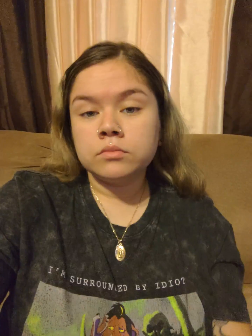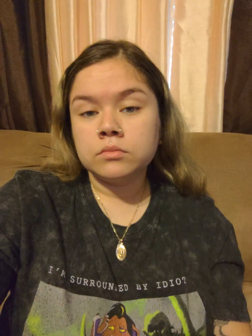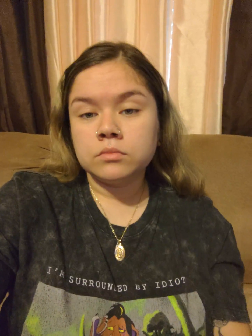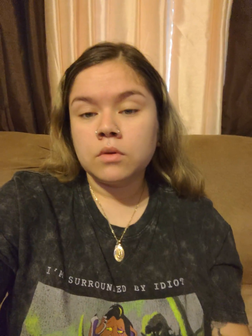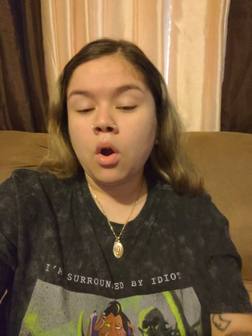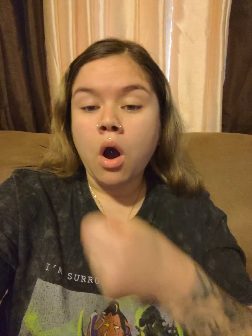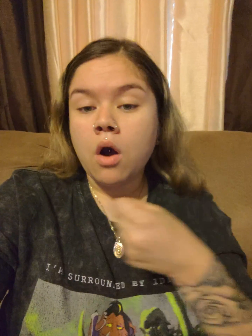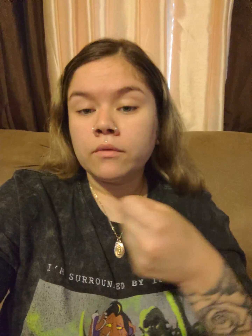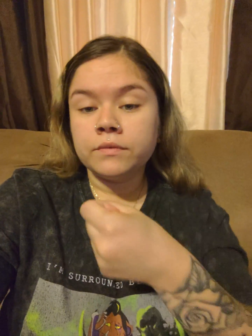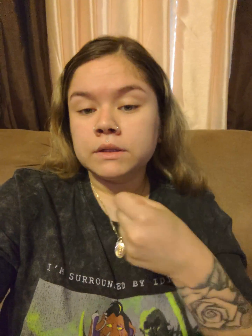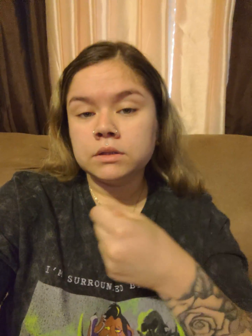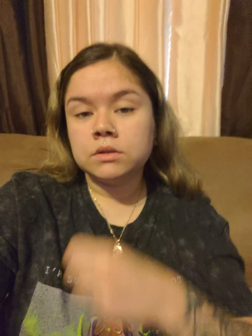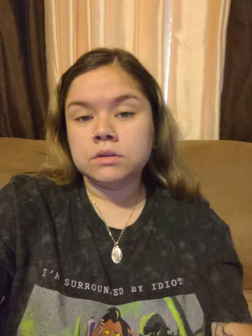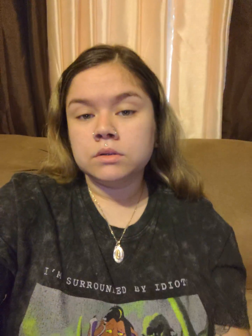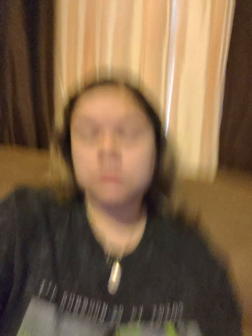coffee